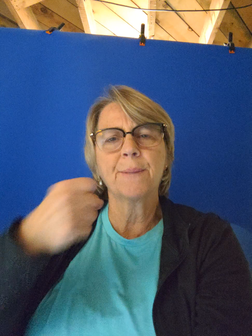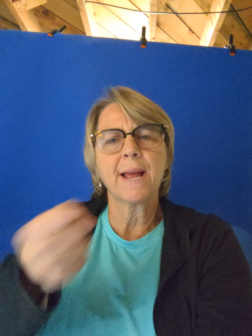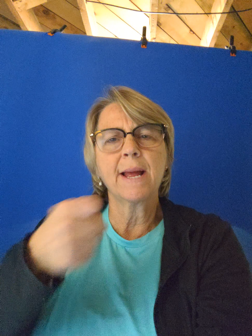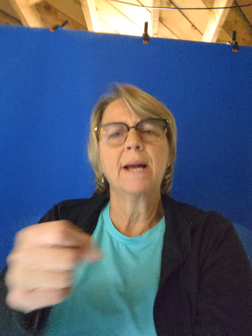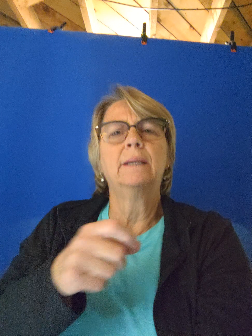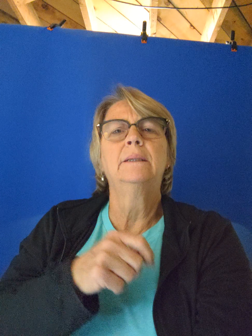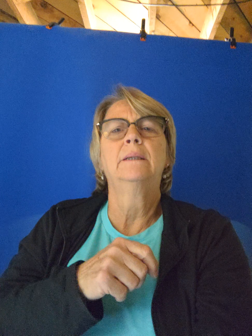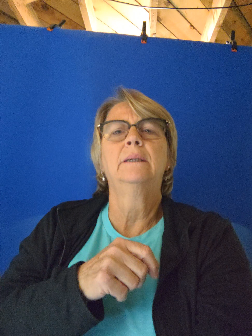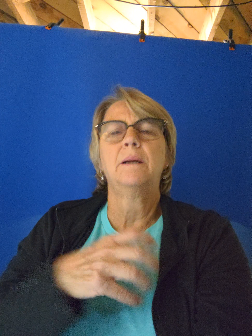make